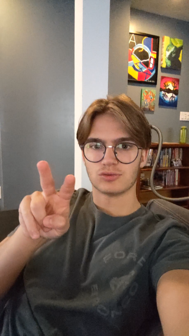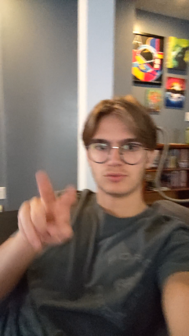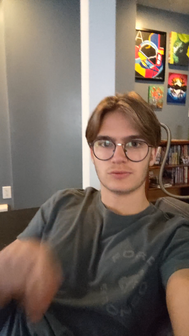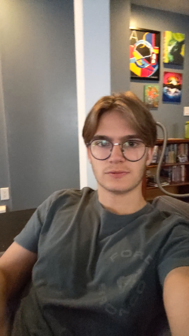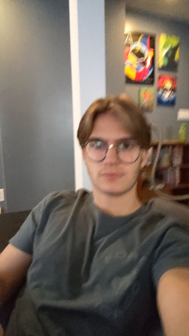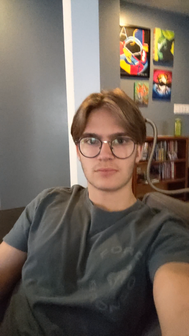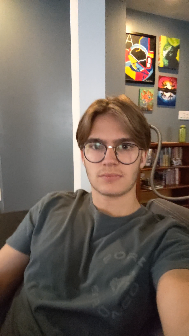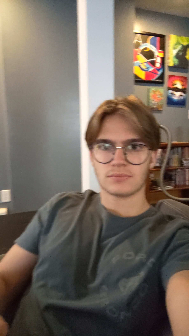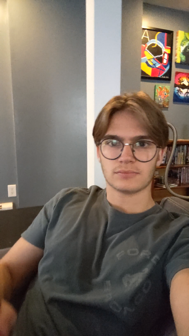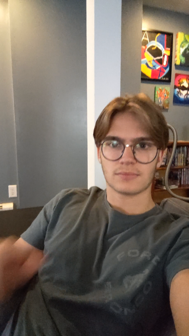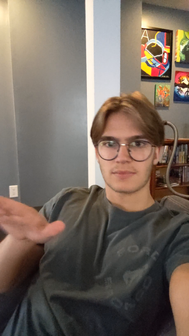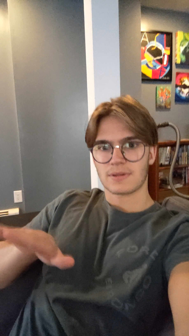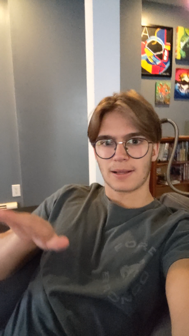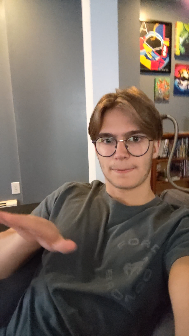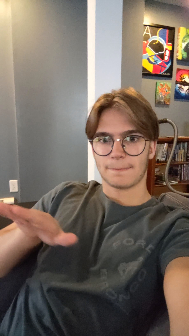penguin